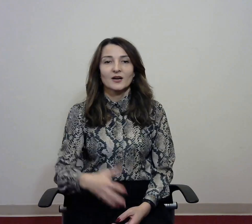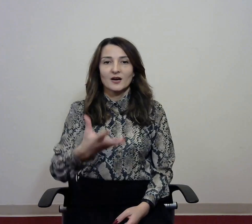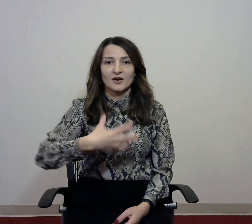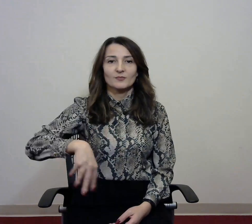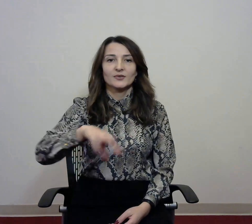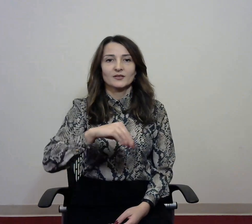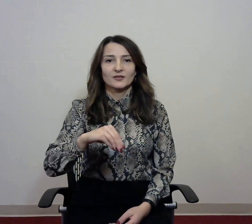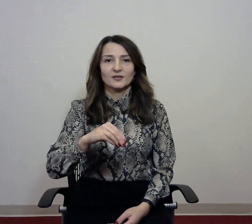hamı